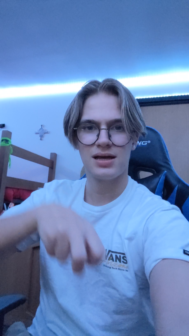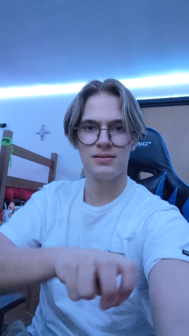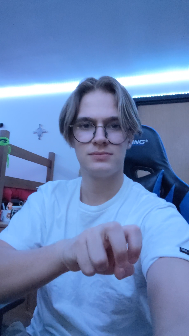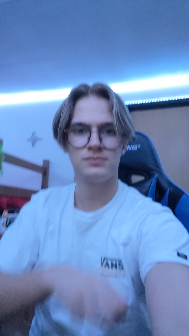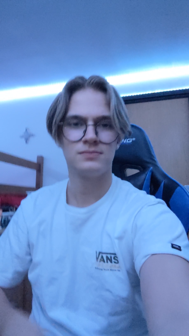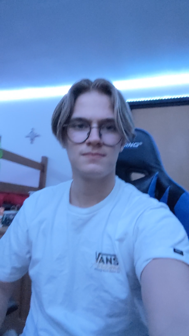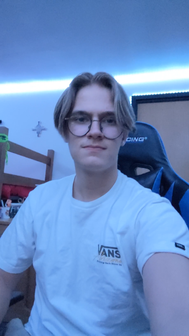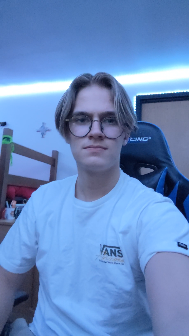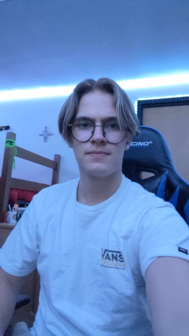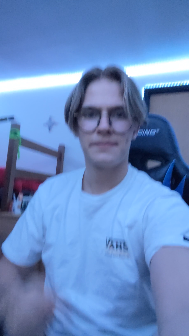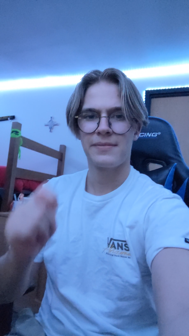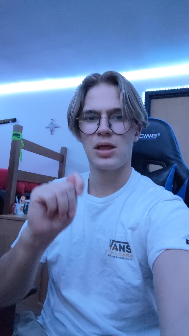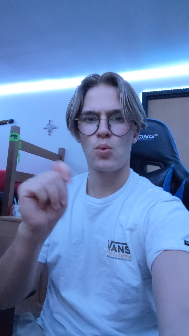bathroom